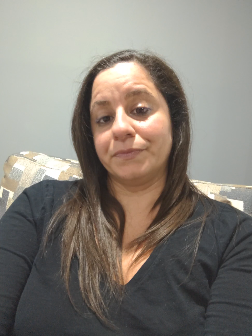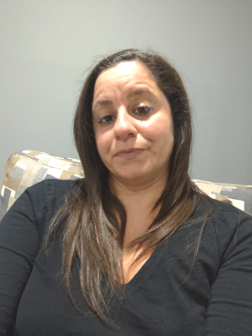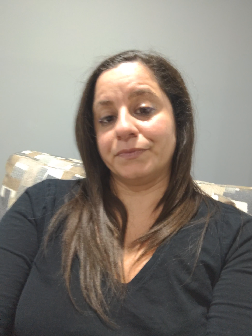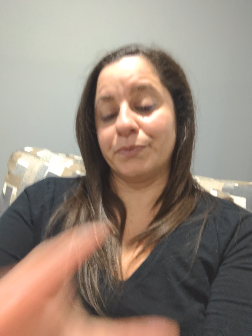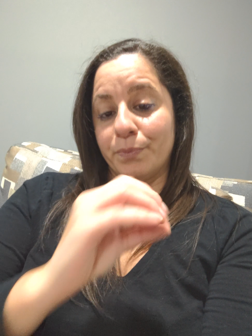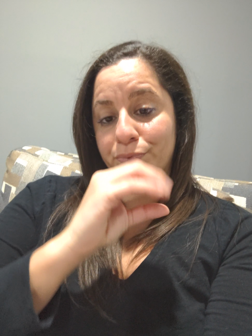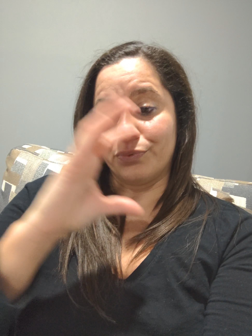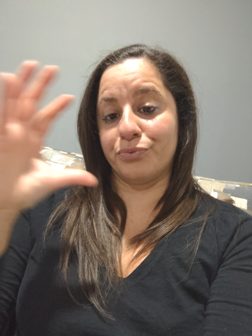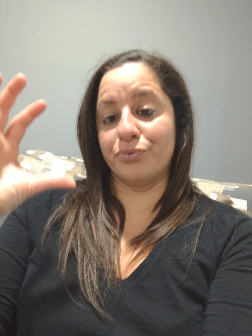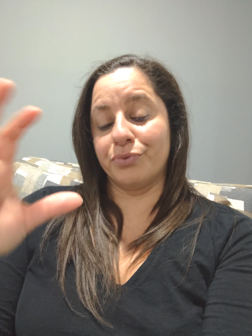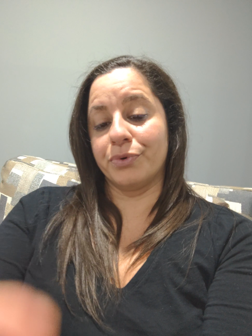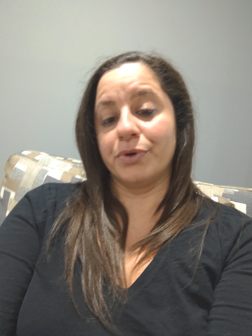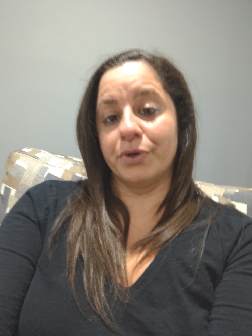balloon